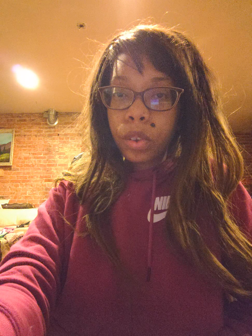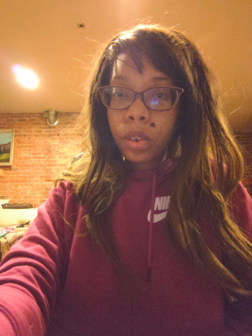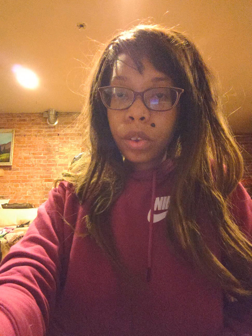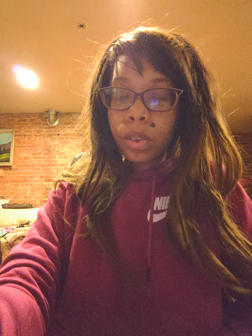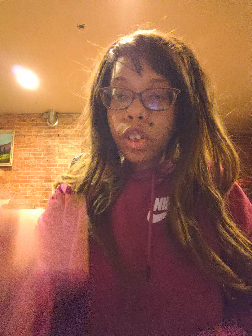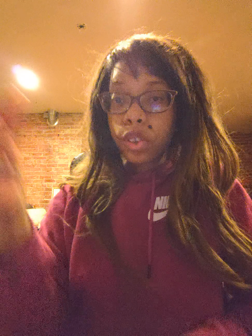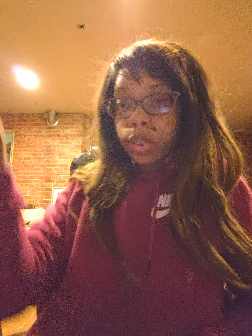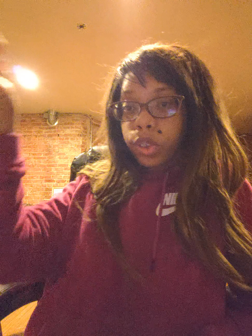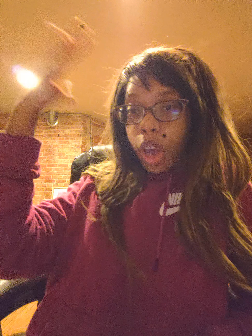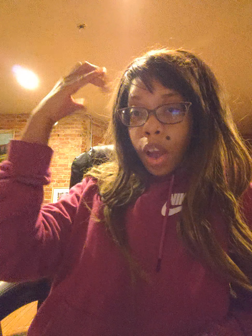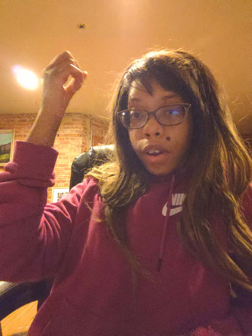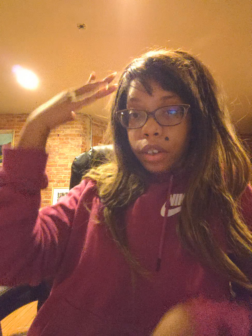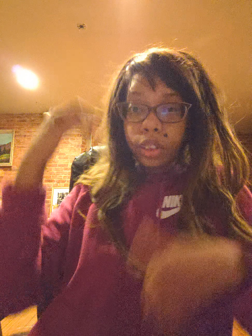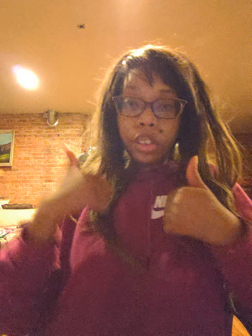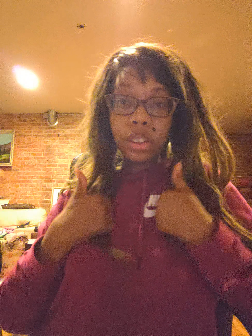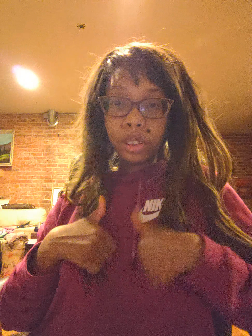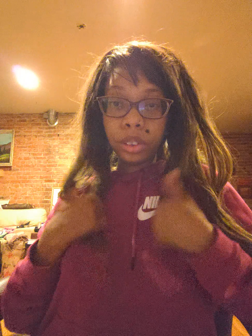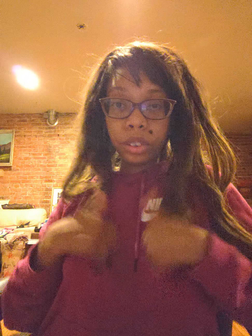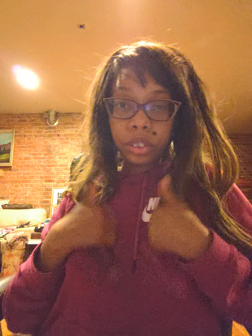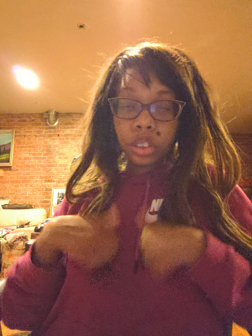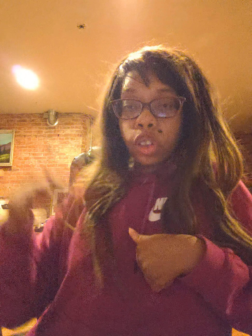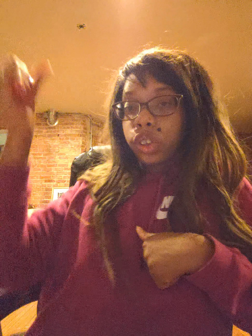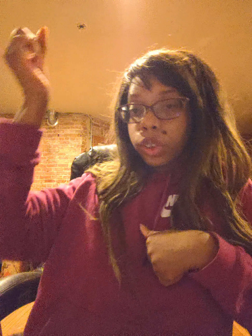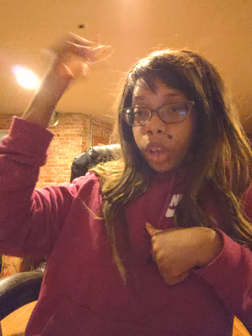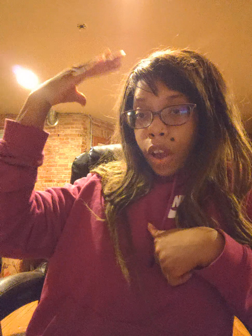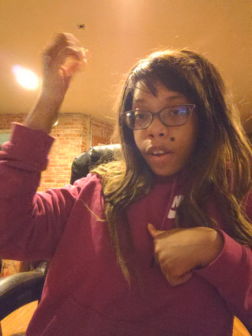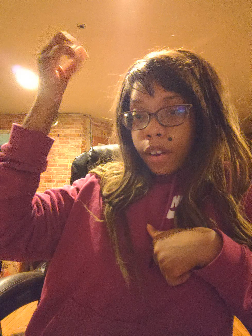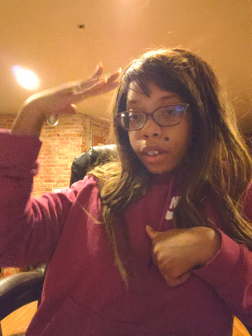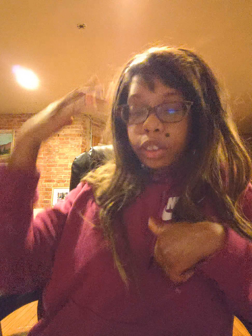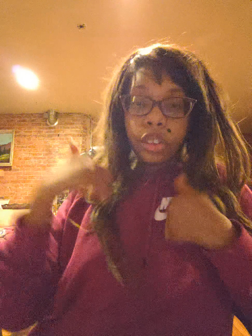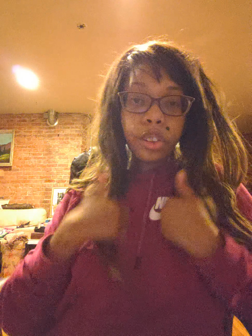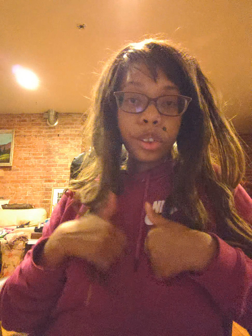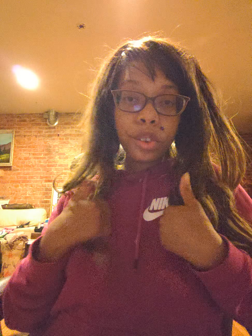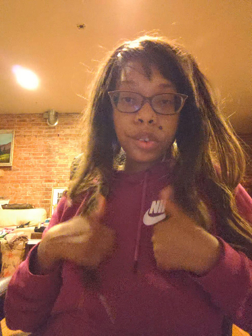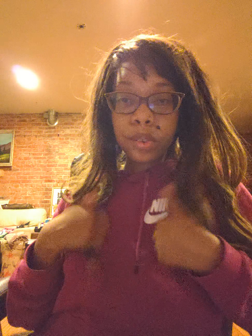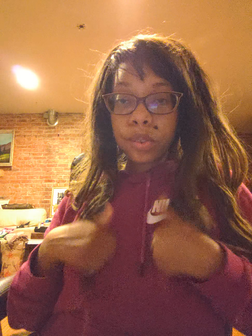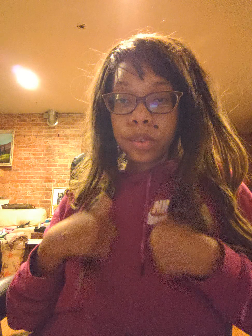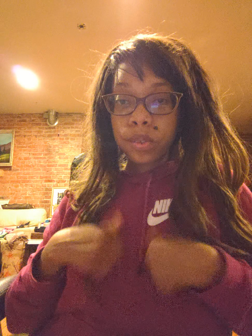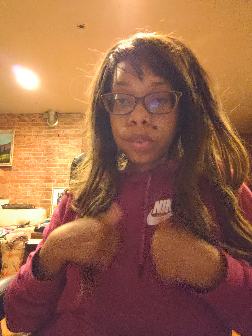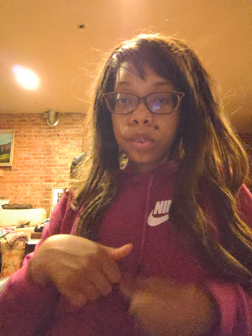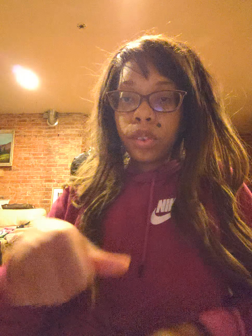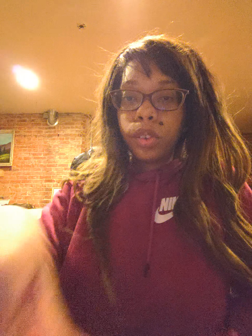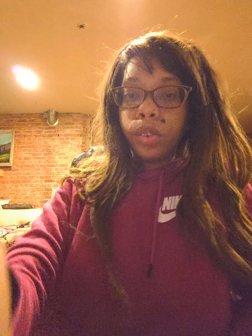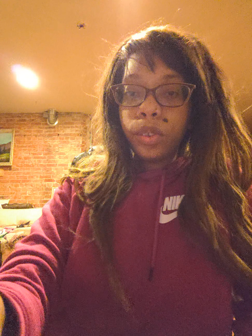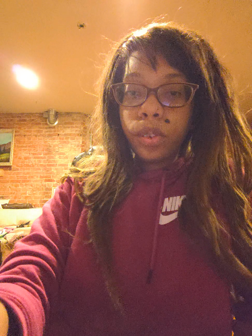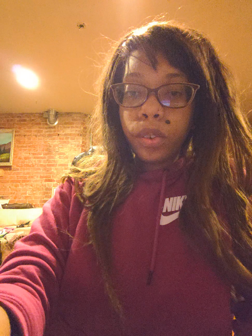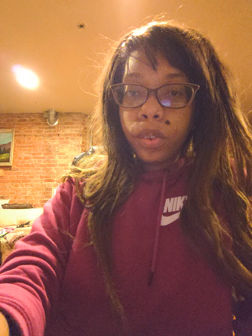shower